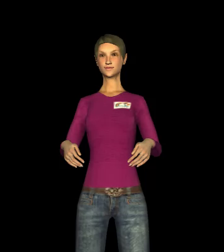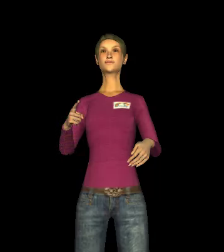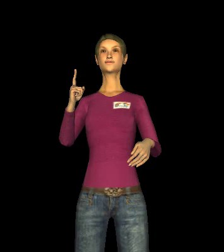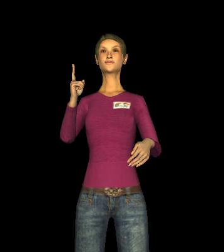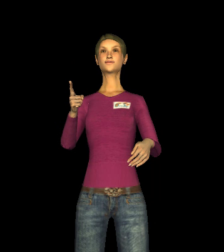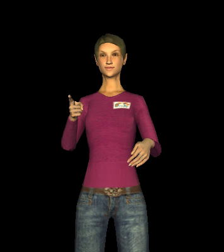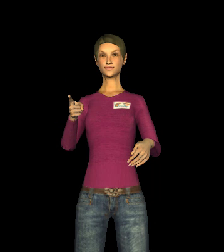واجب